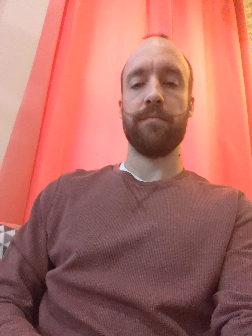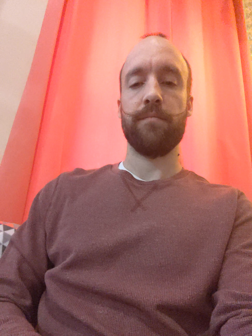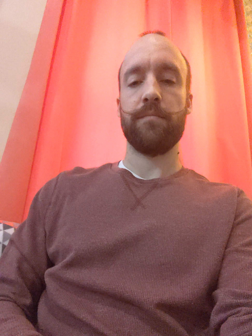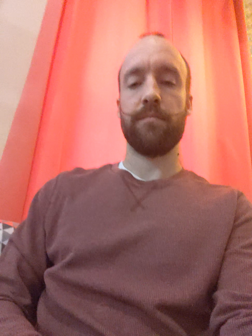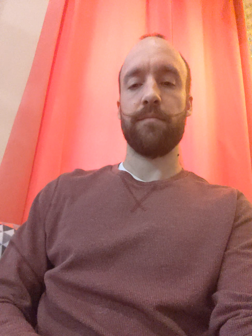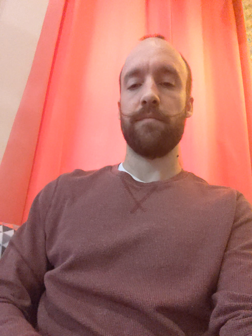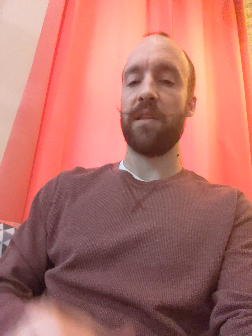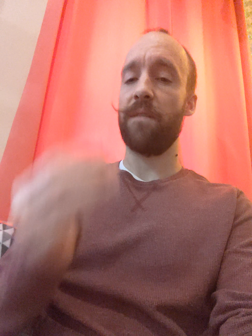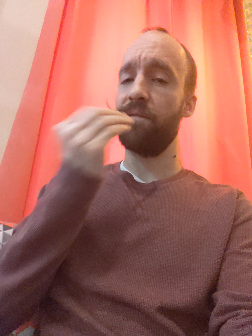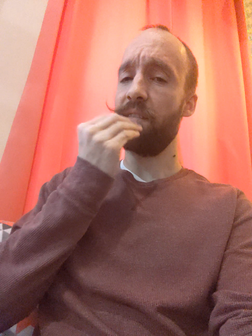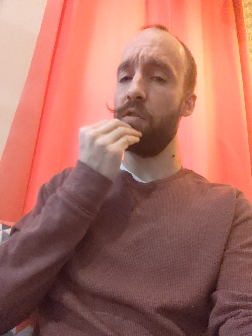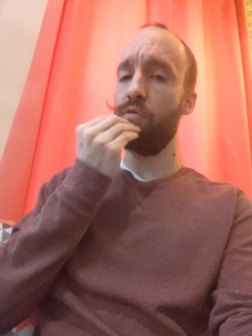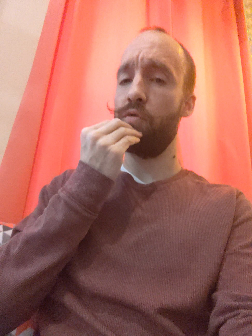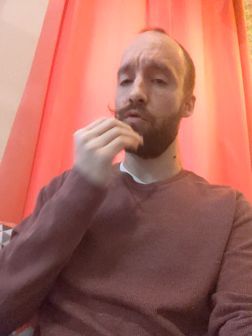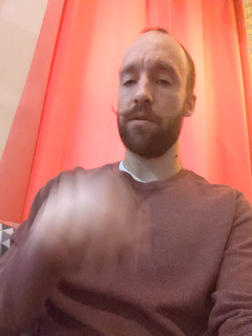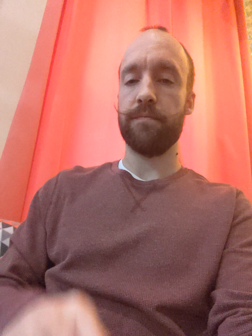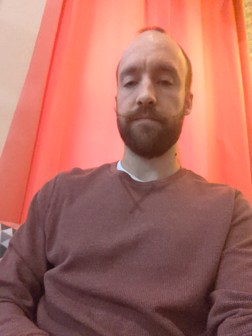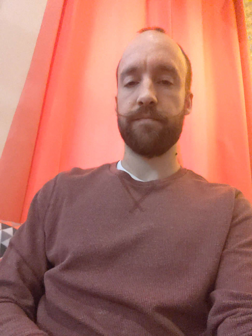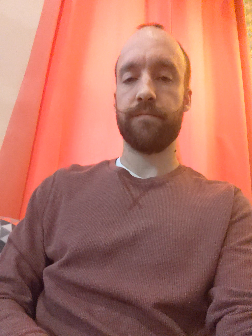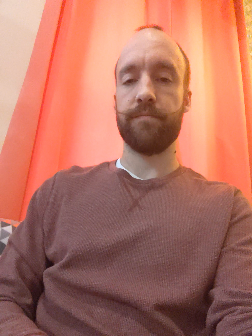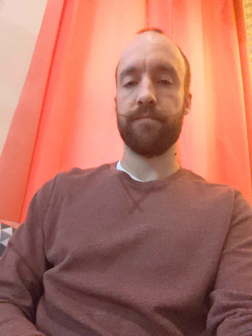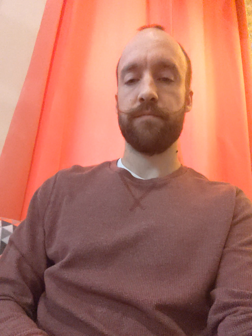food